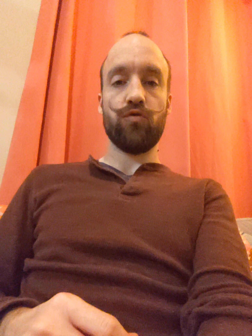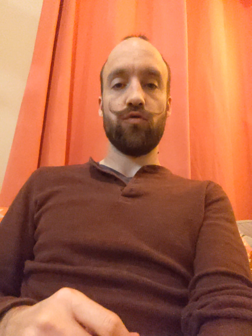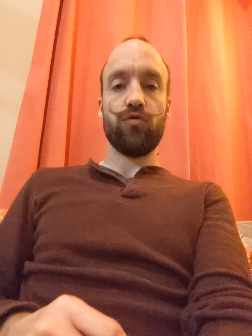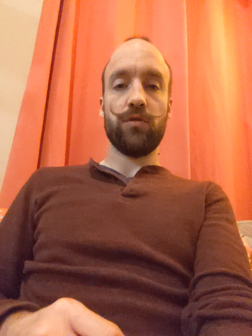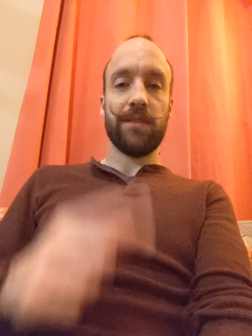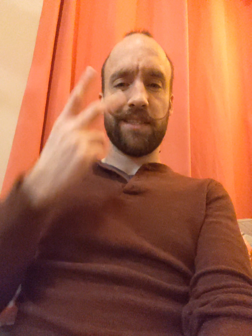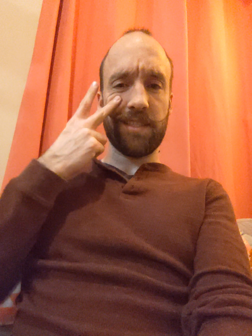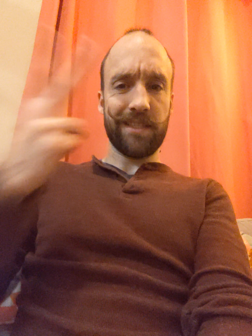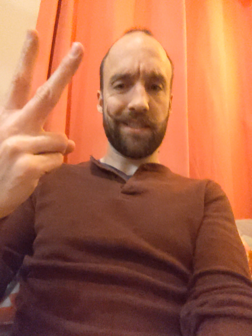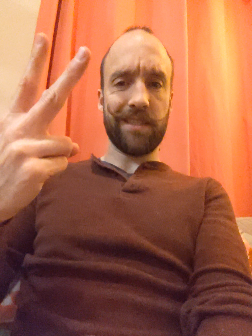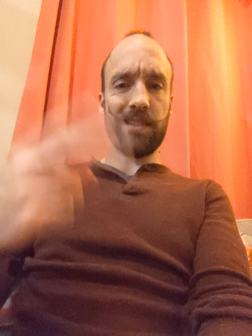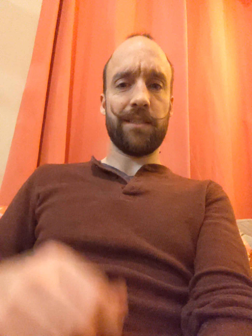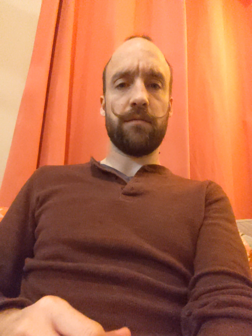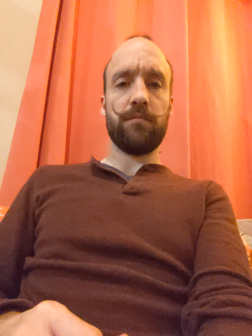see